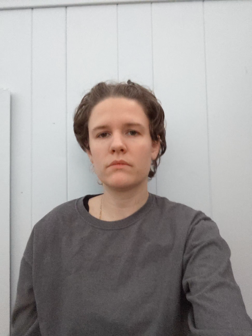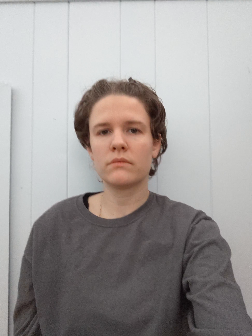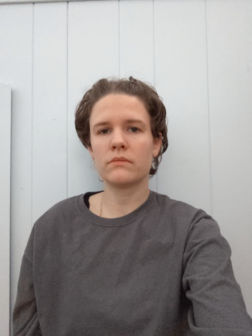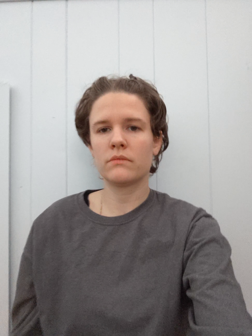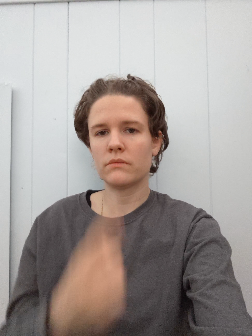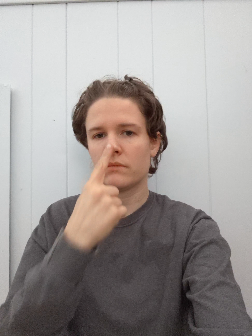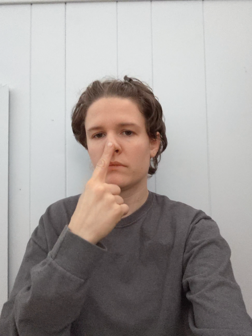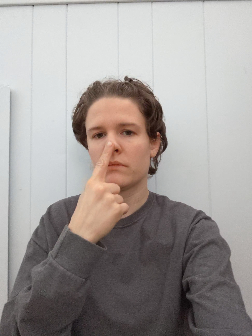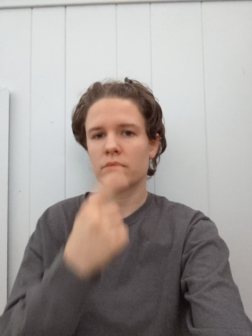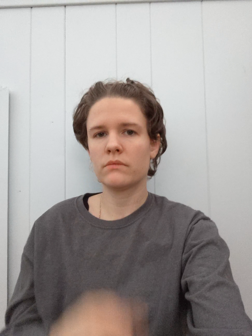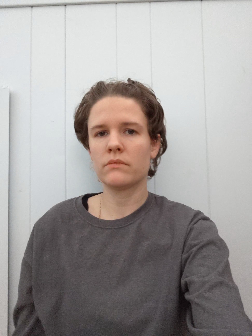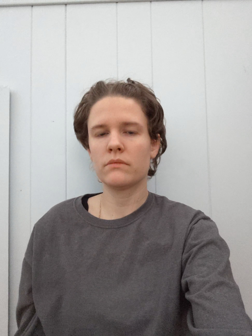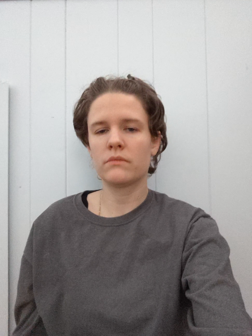nose